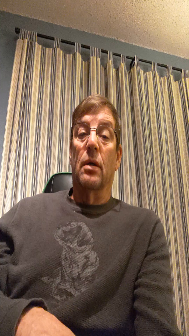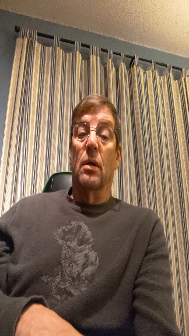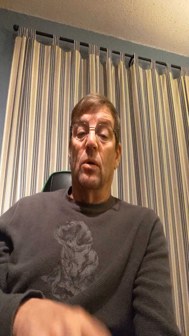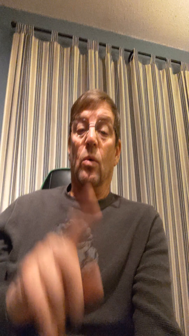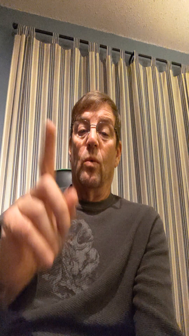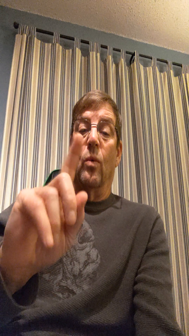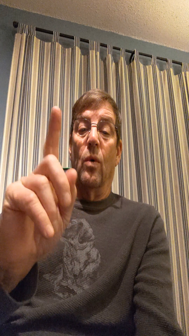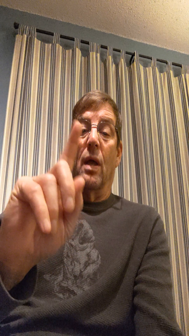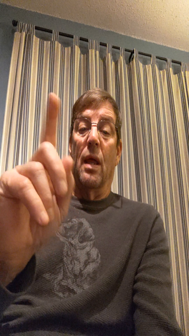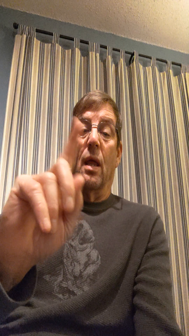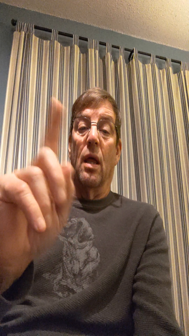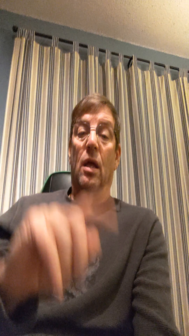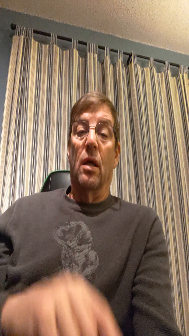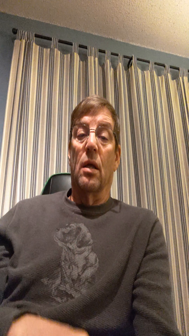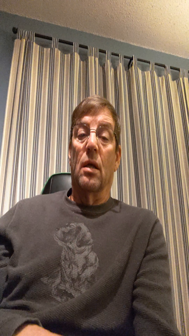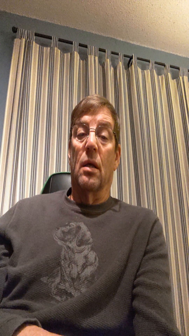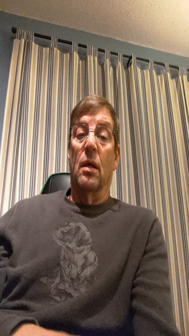where